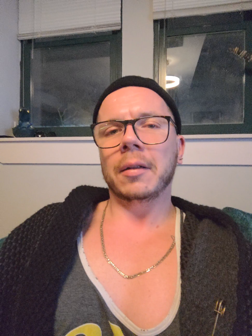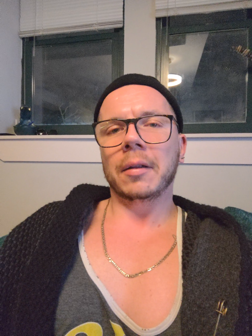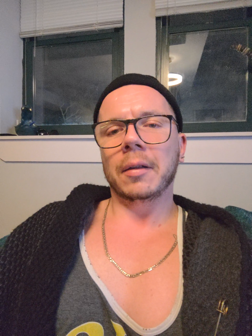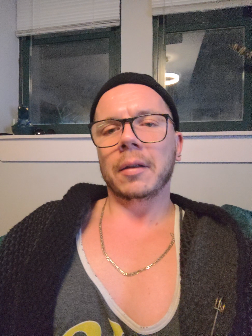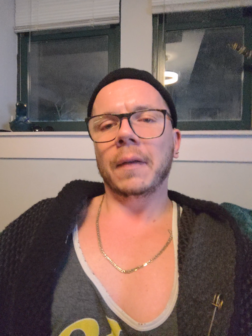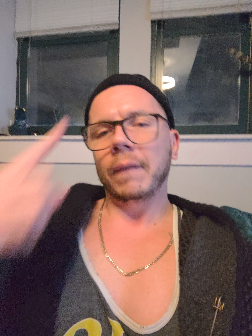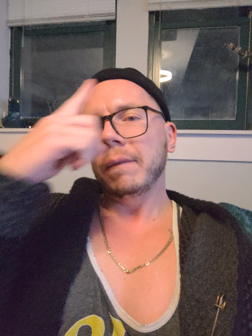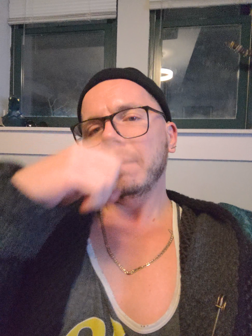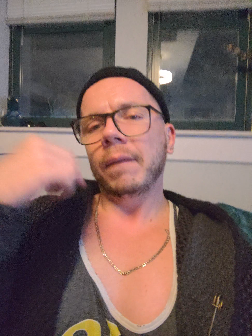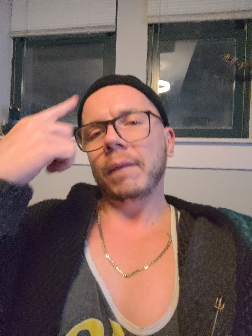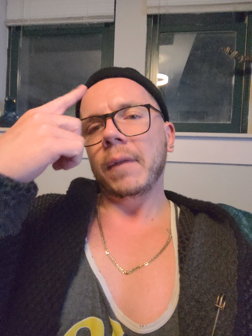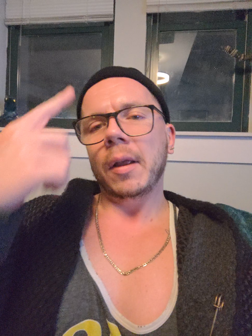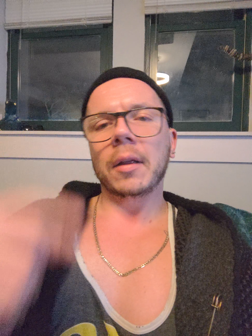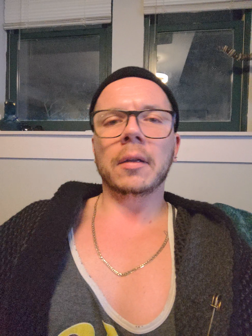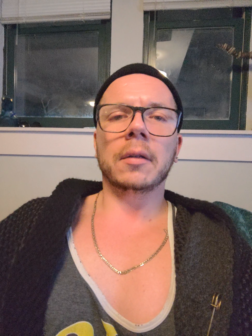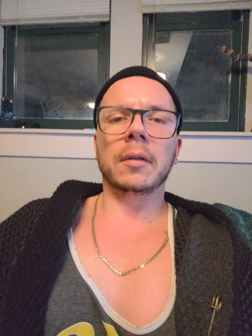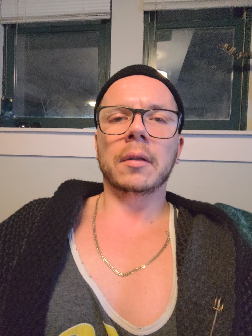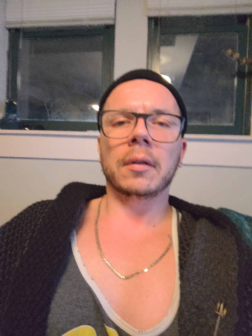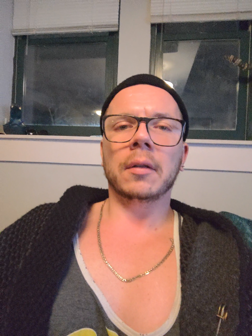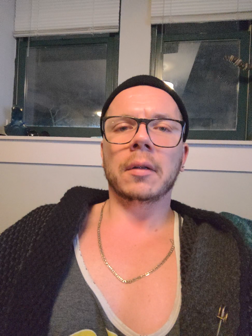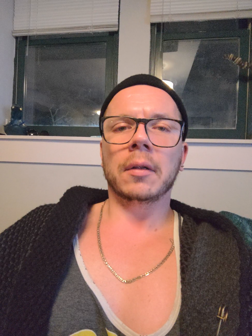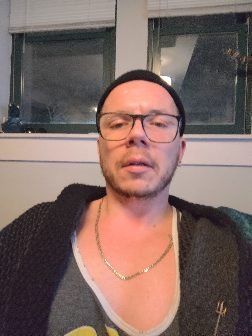face